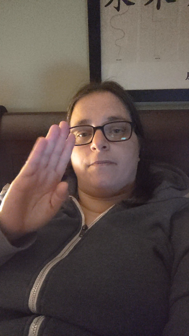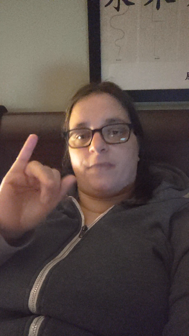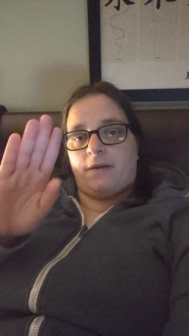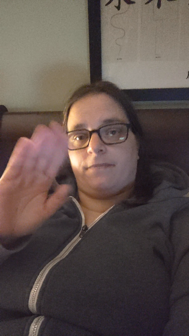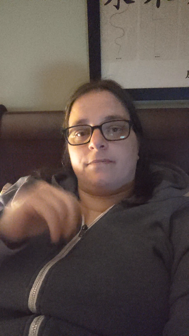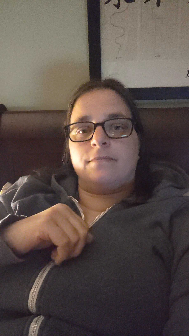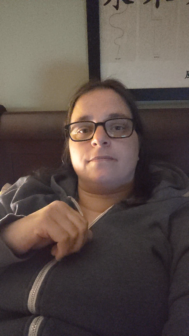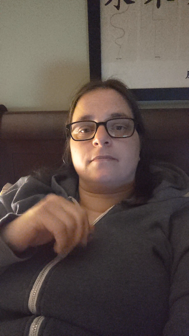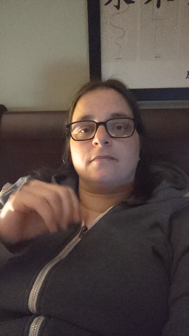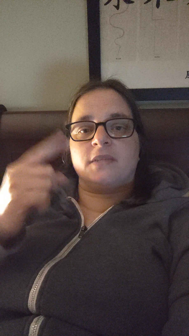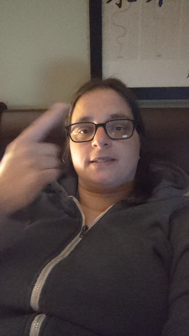day